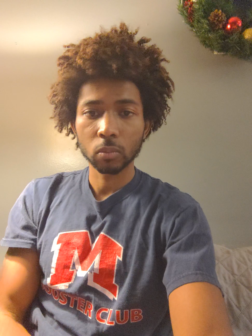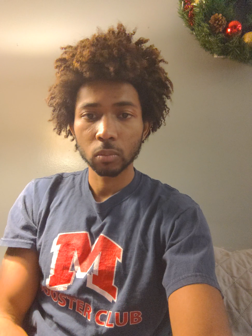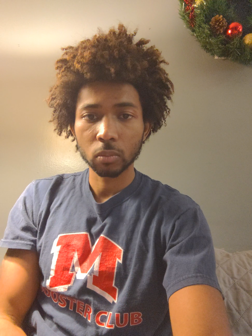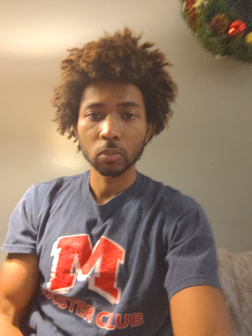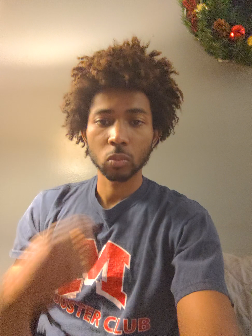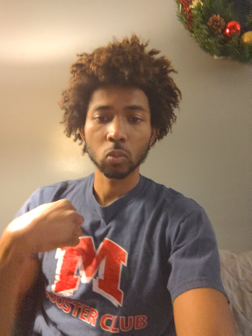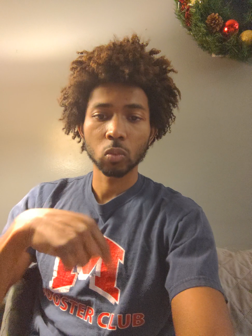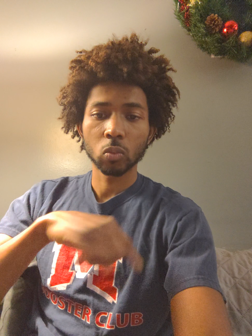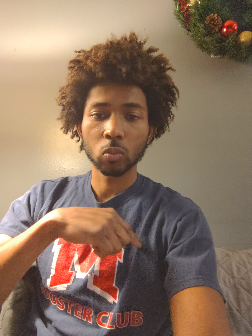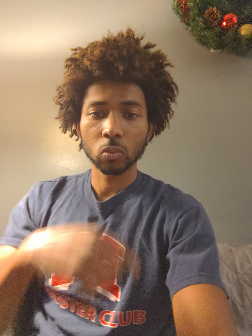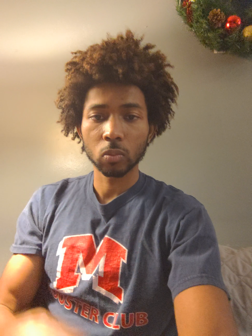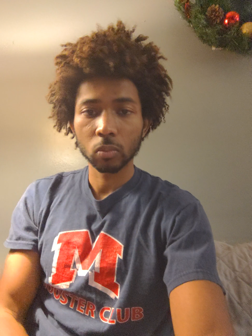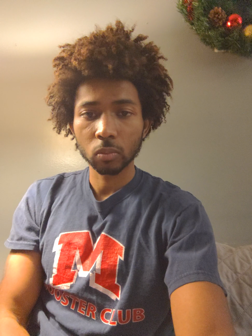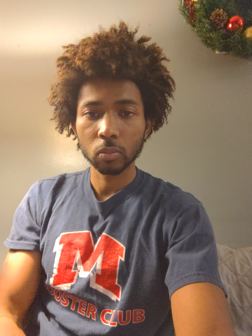we